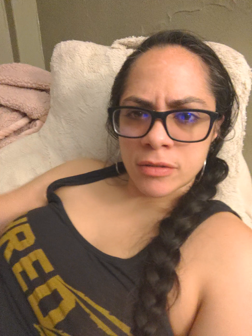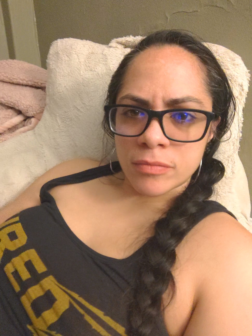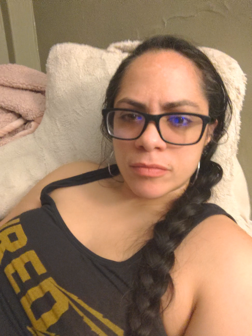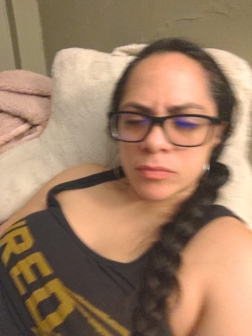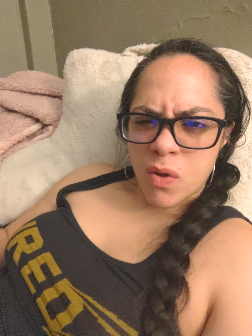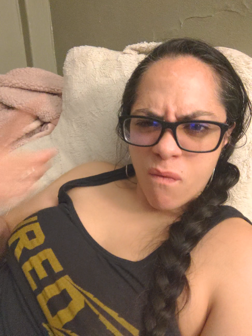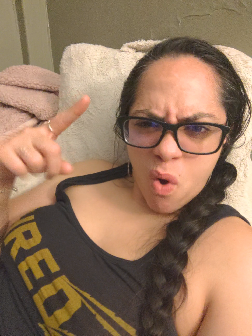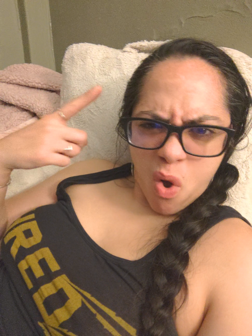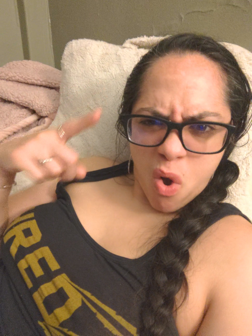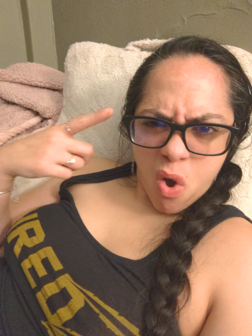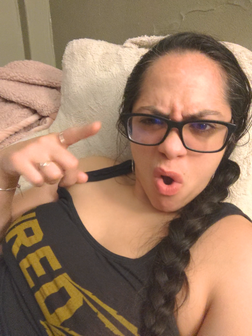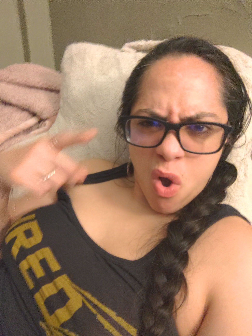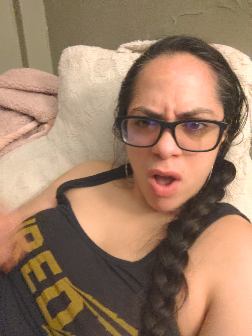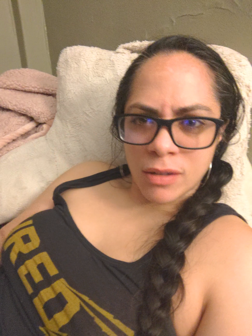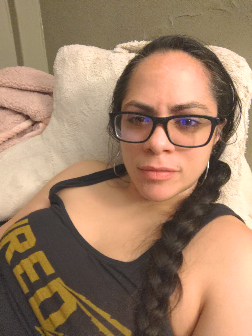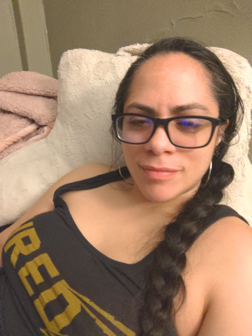for